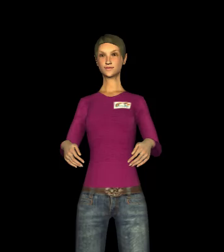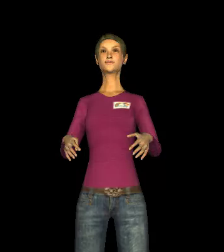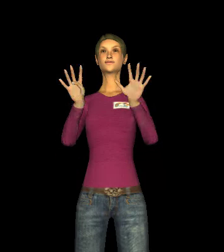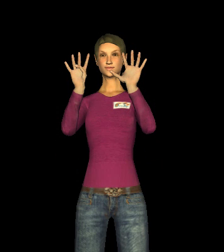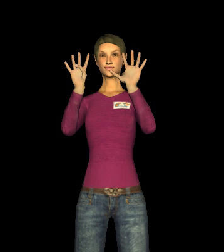9